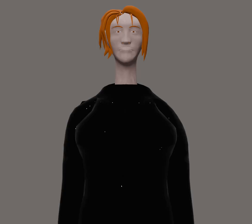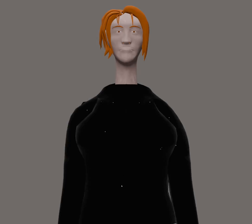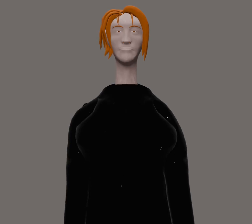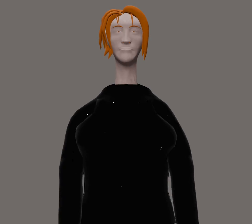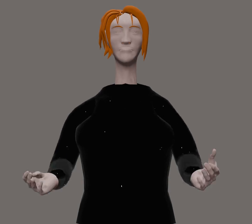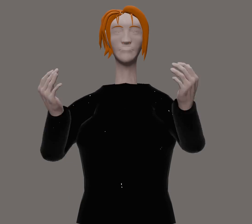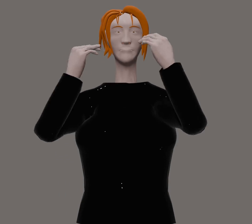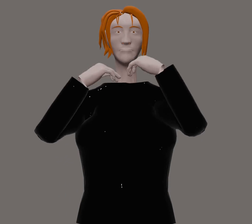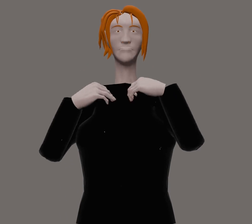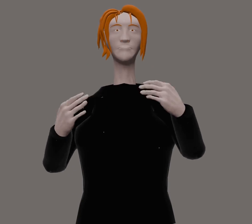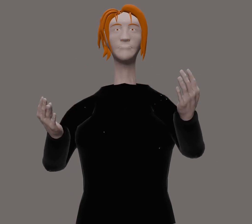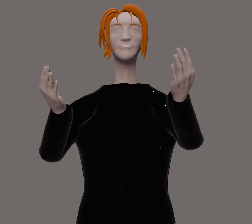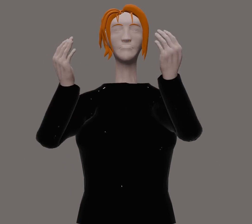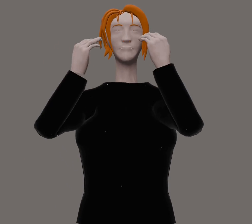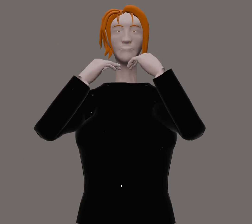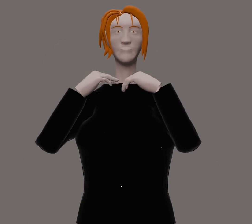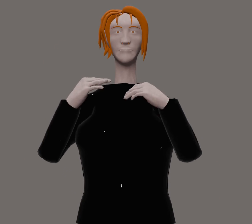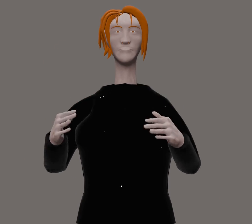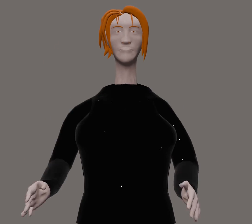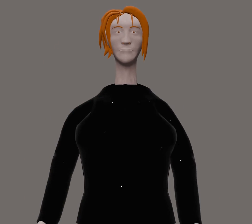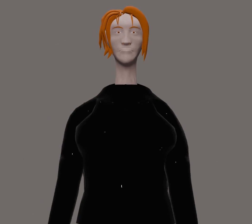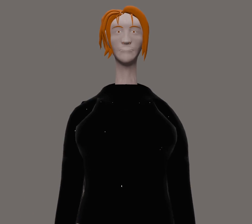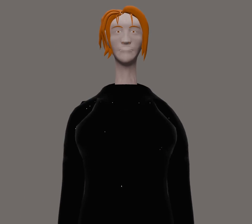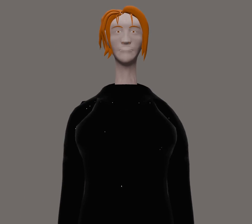Binge